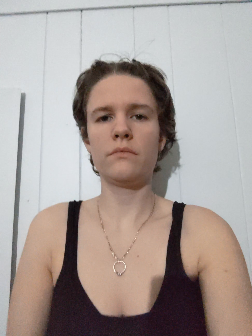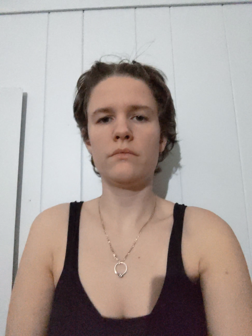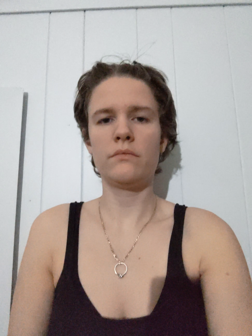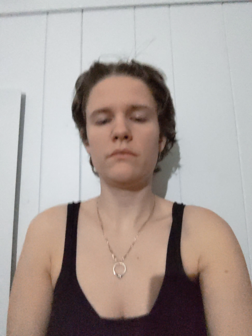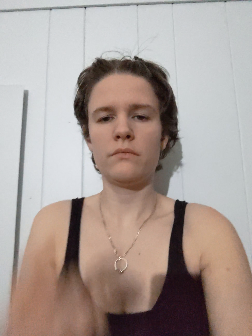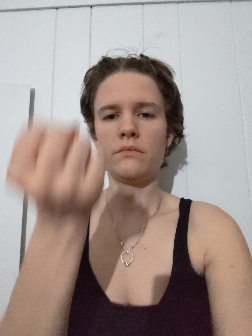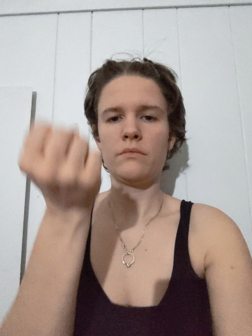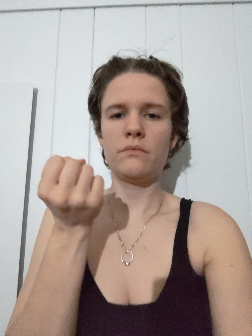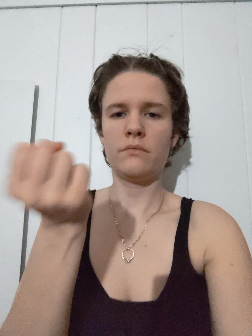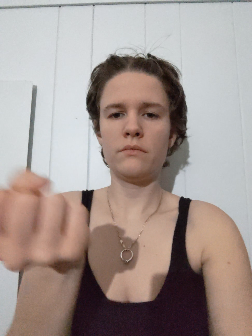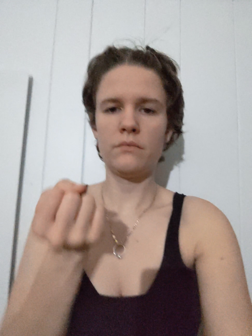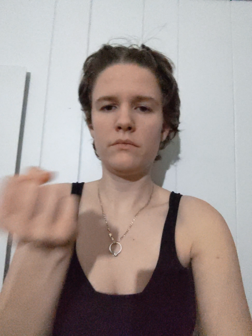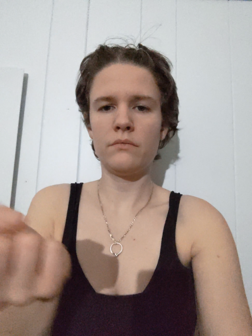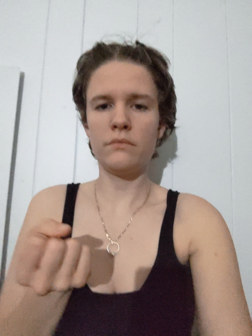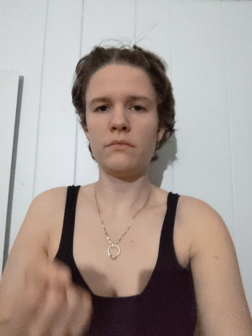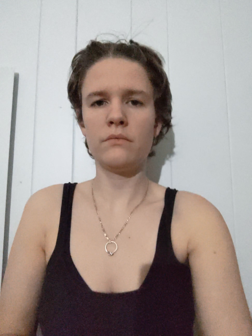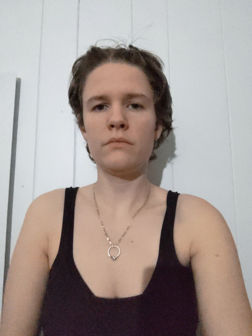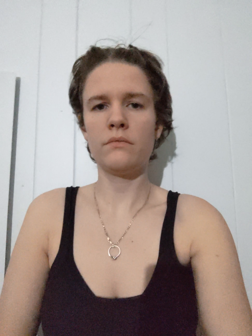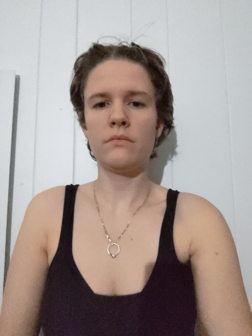drawer